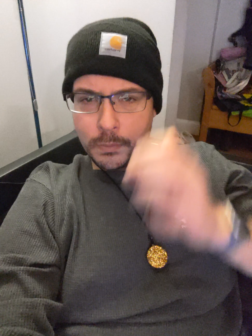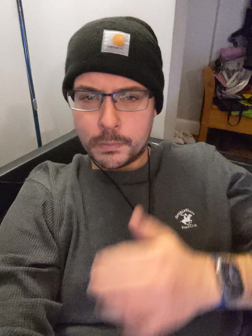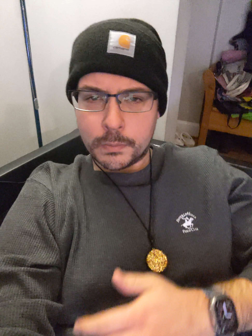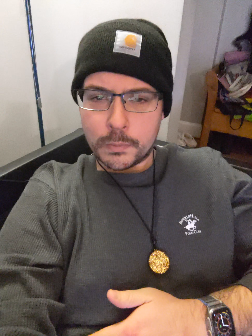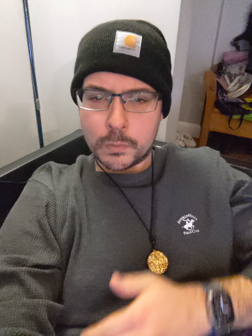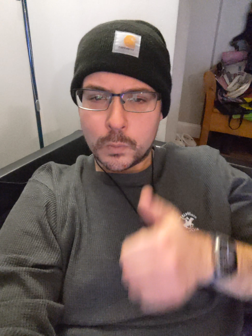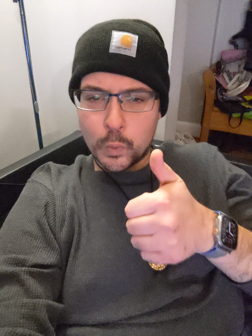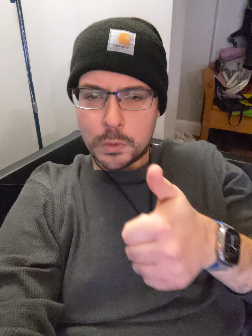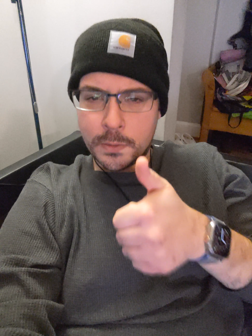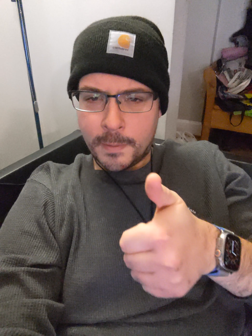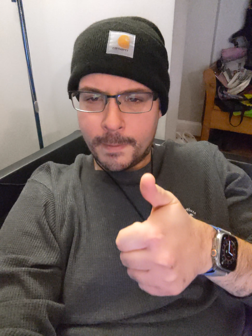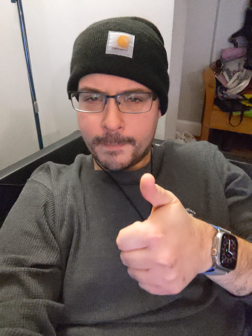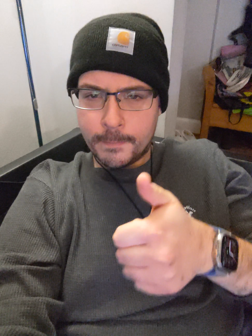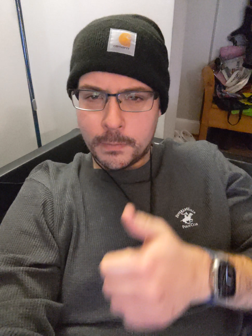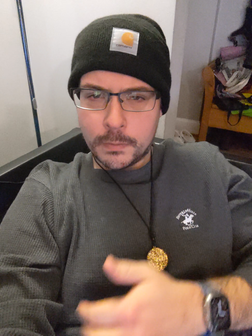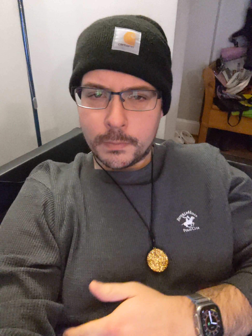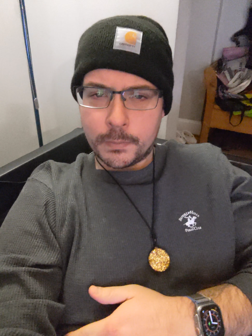yourself